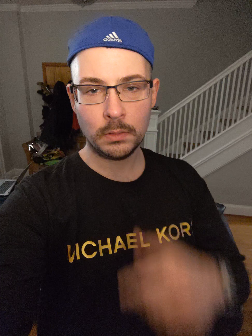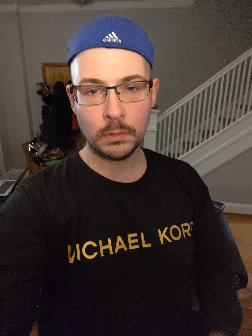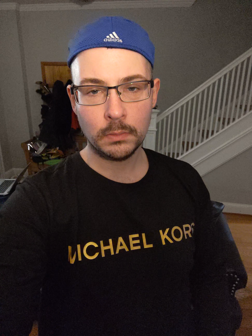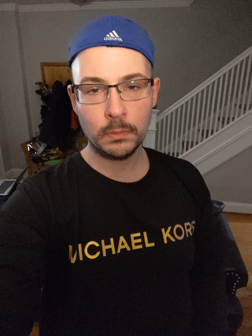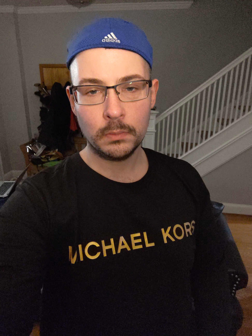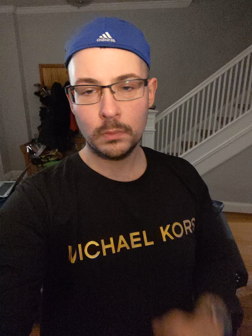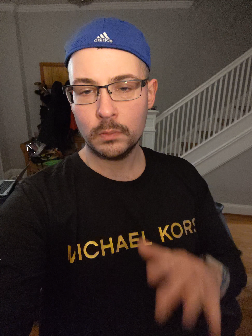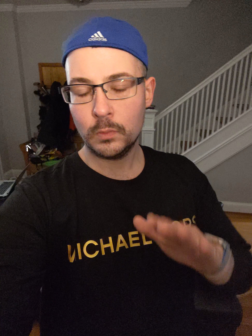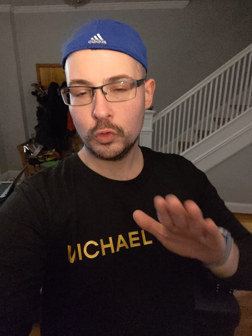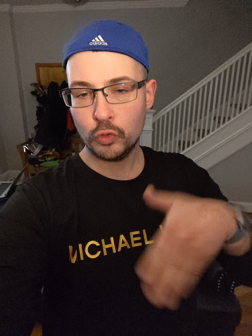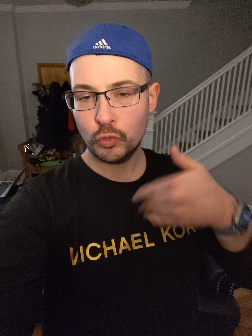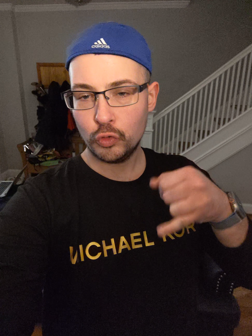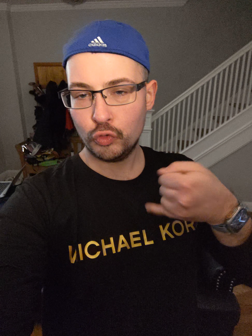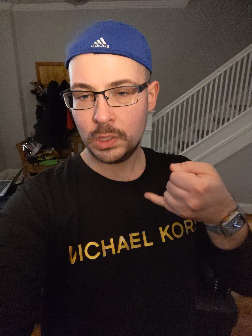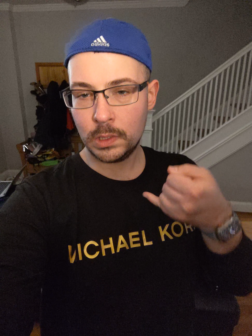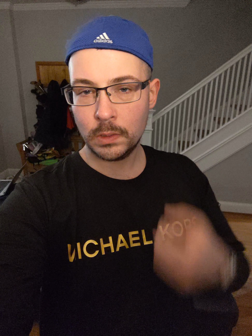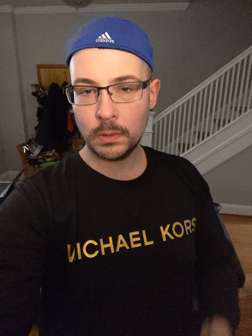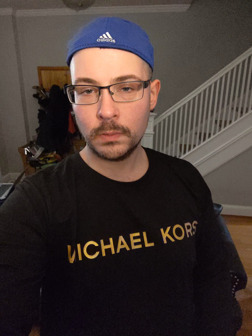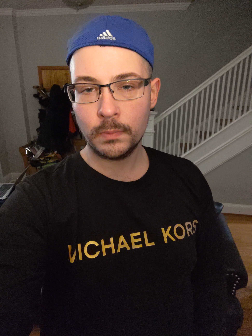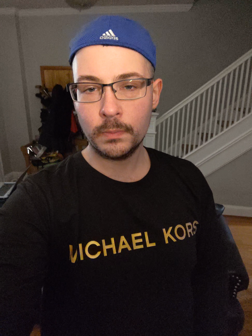jeans